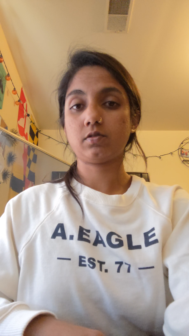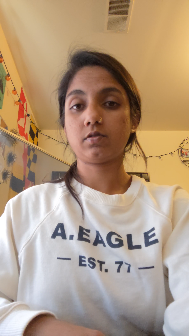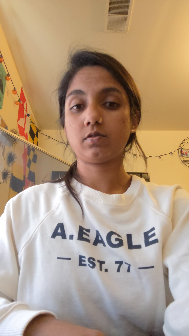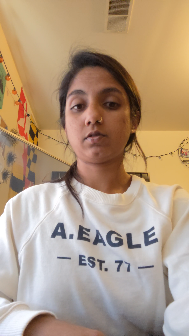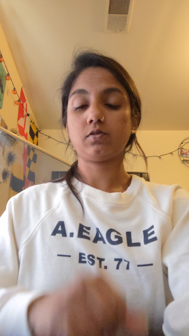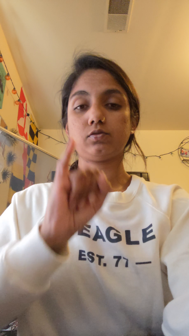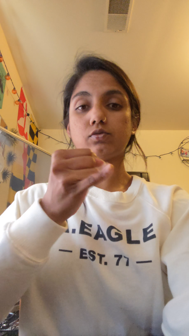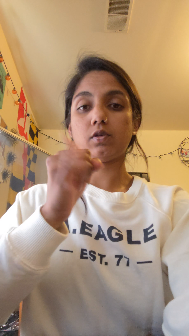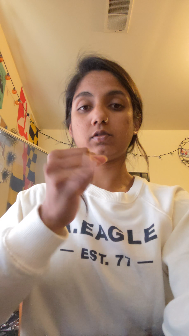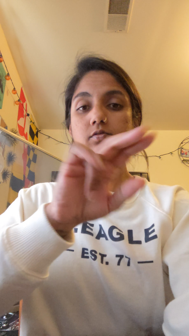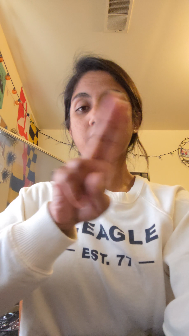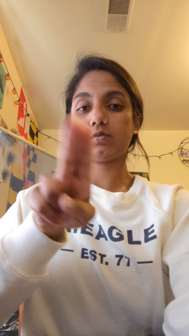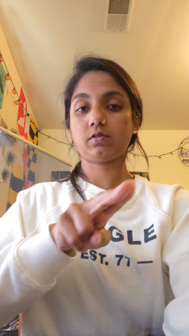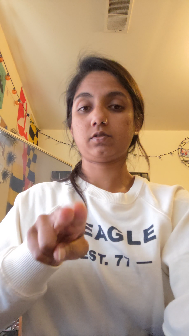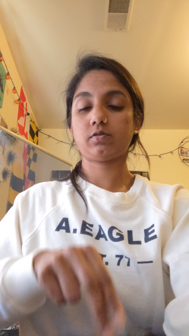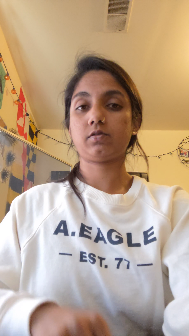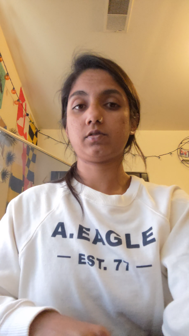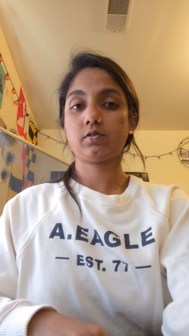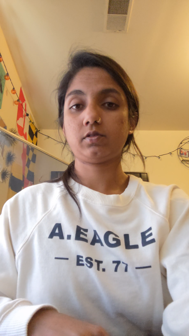jelly